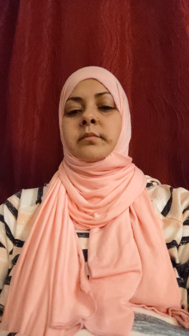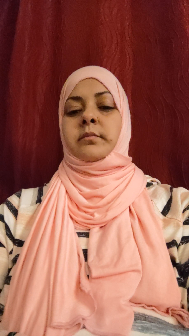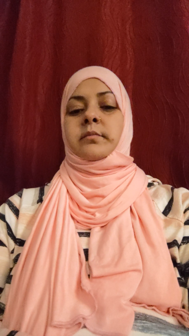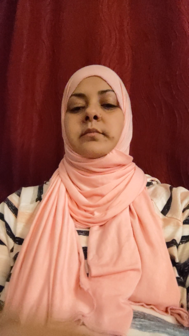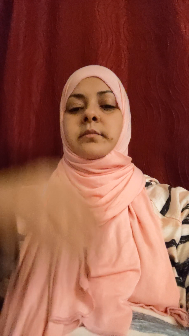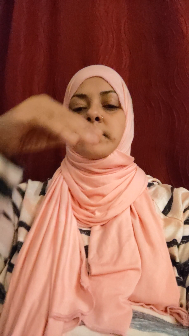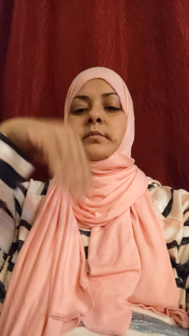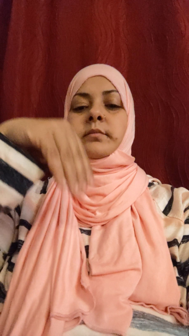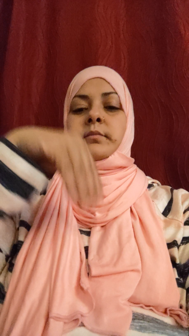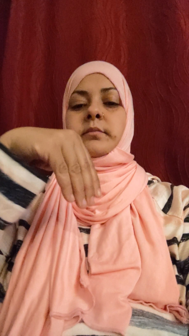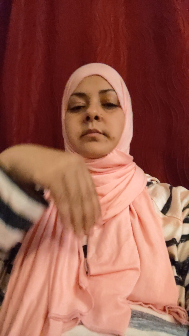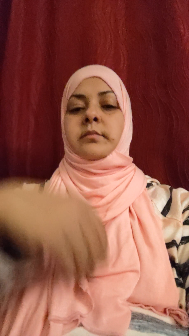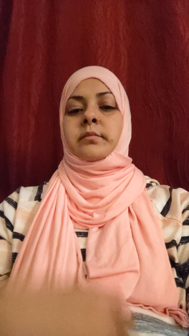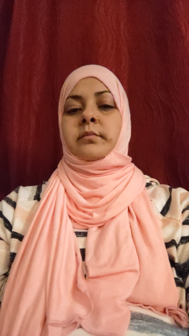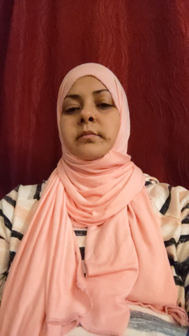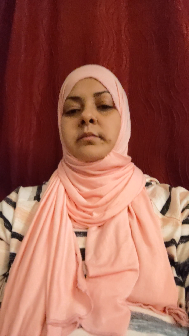inside